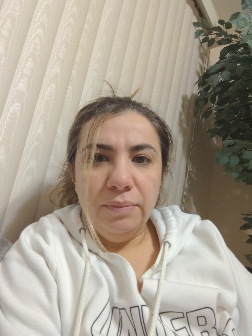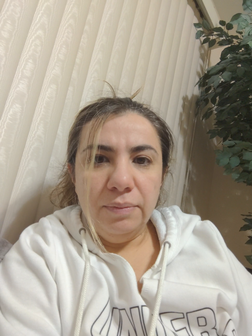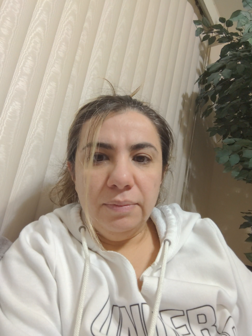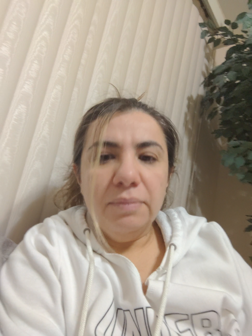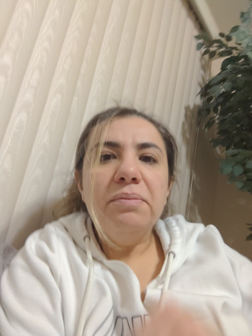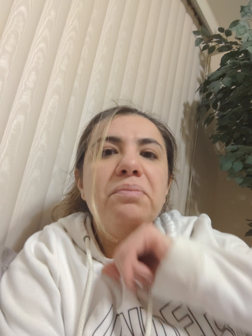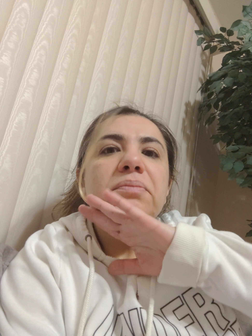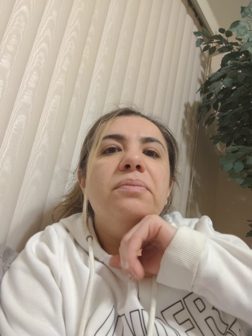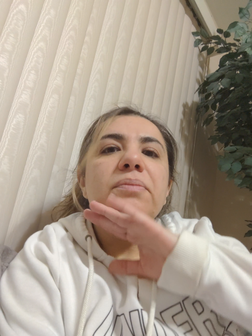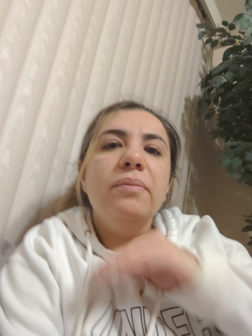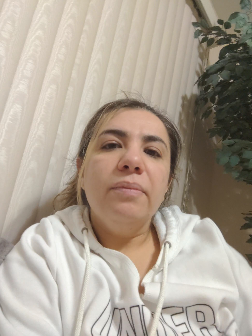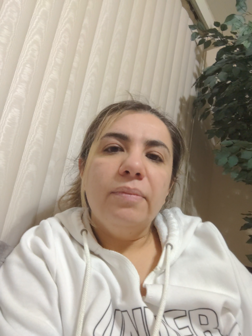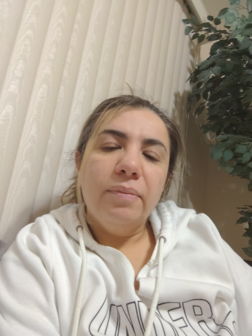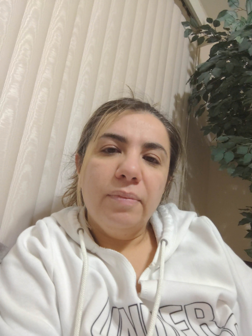pig